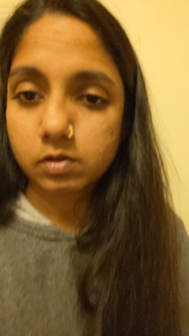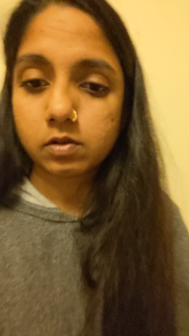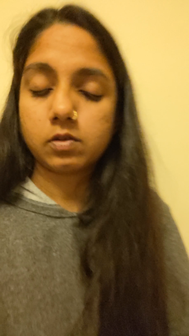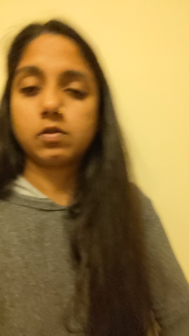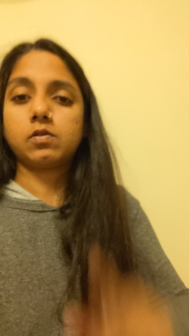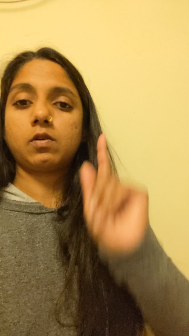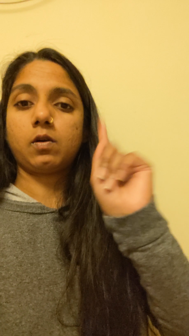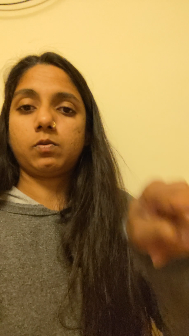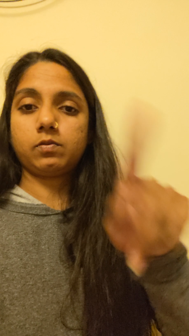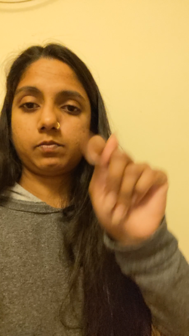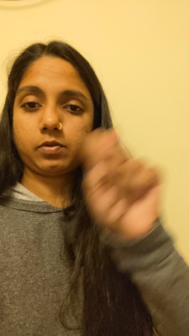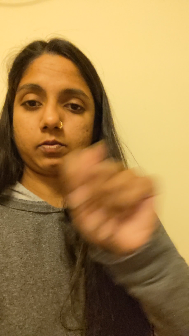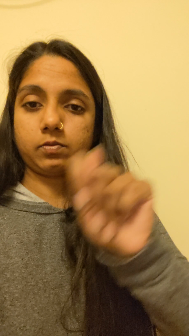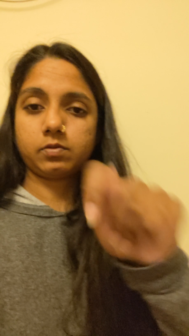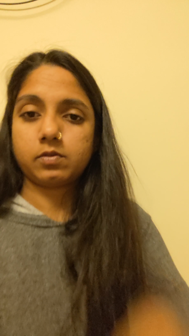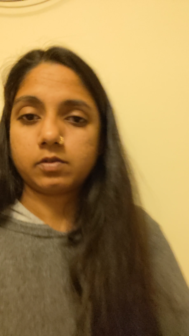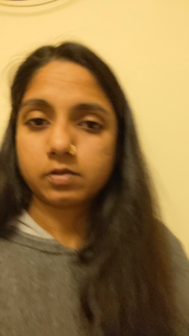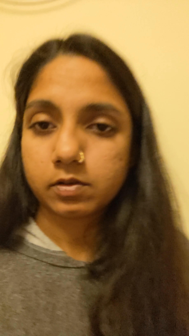go potty